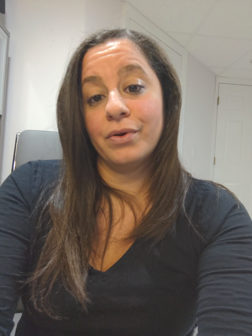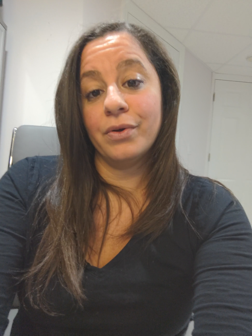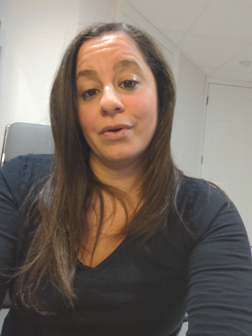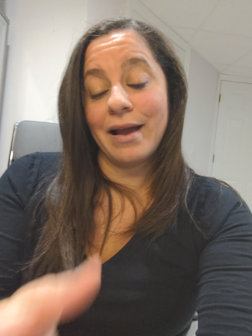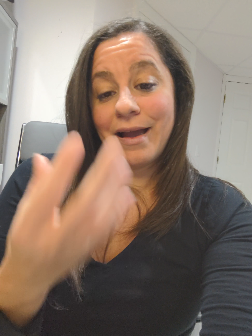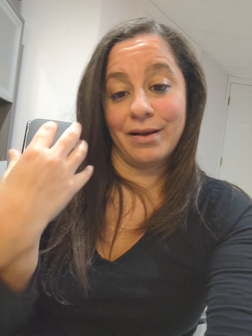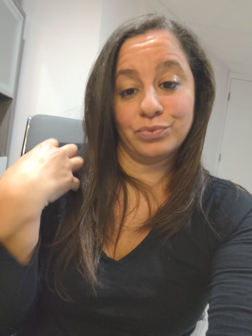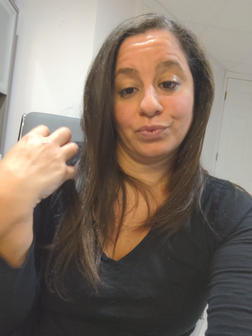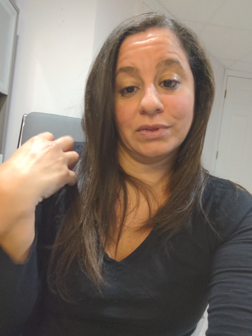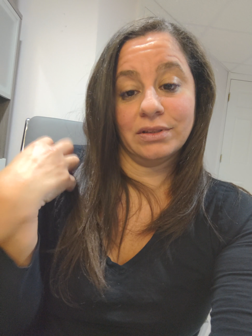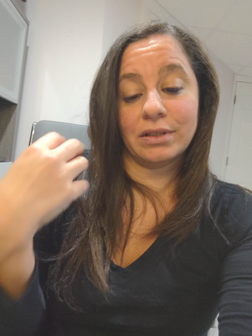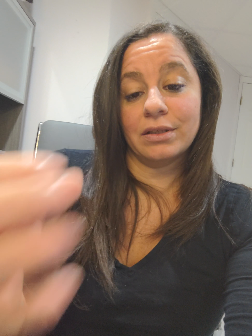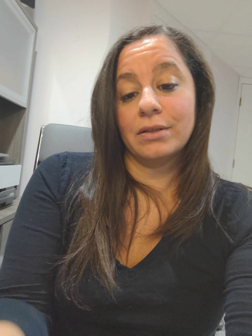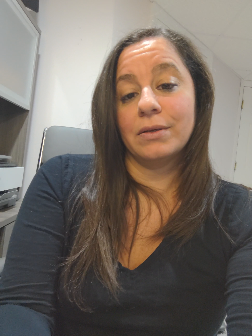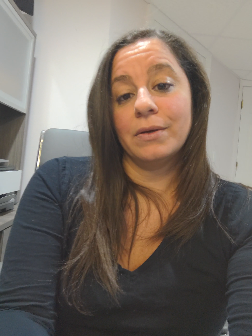outside